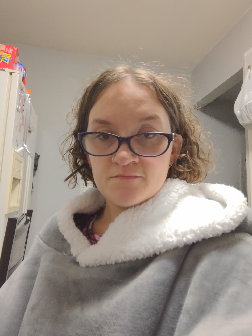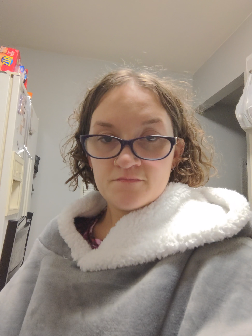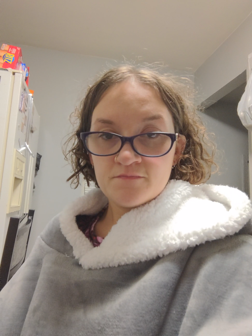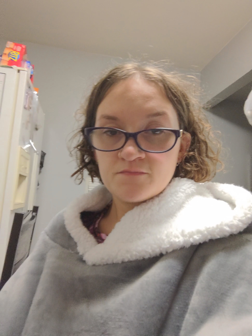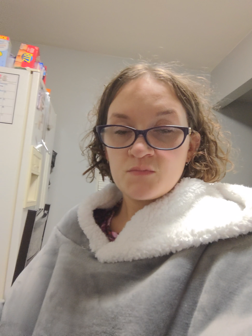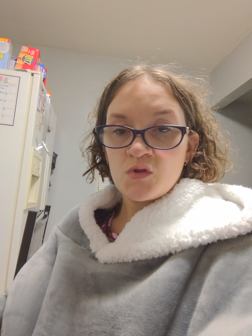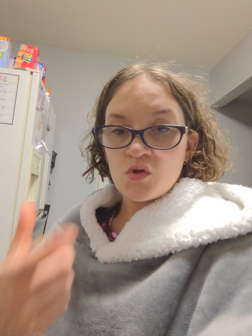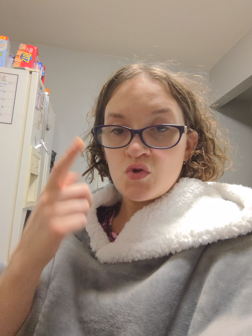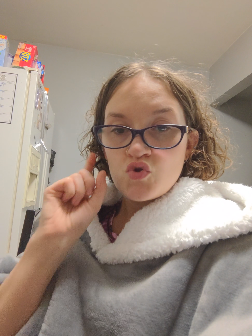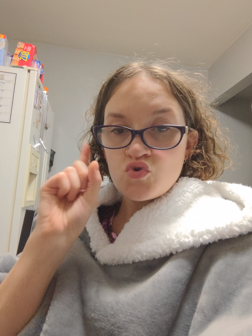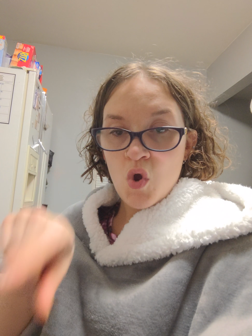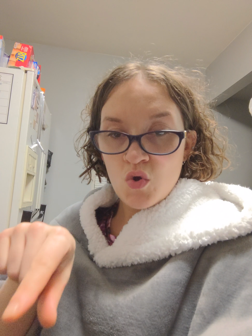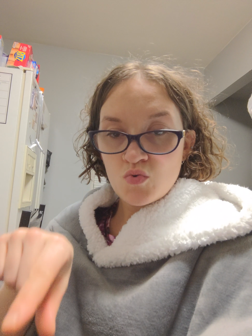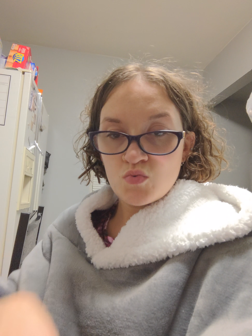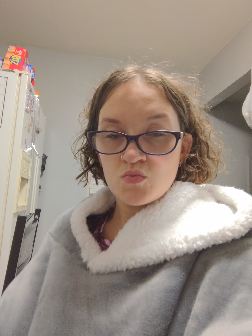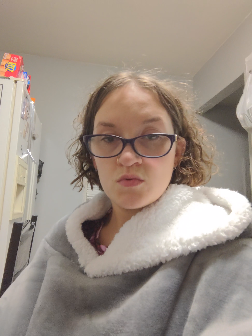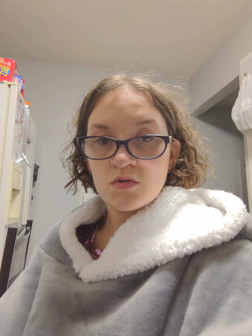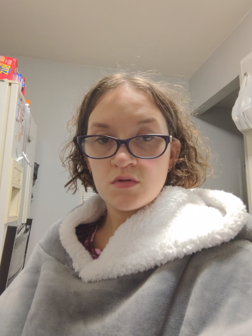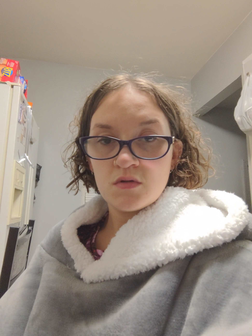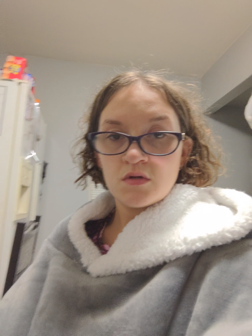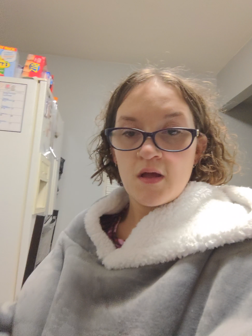go